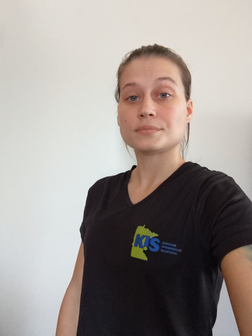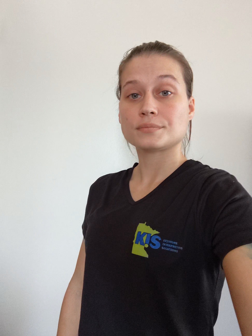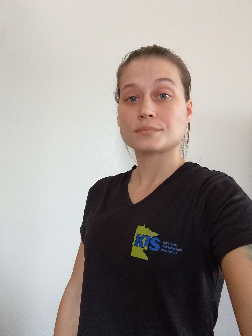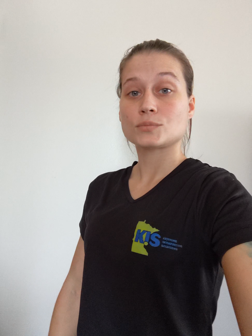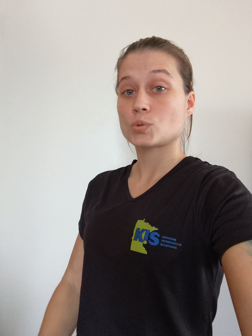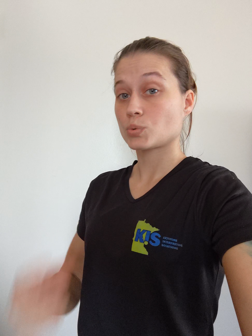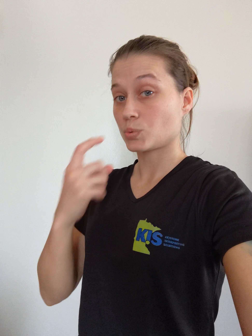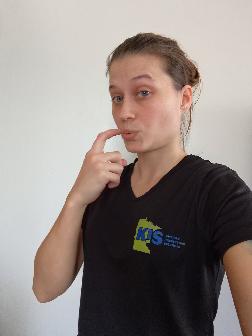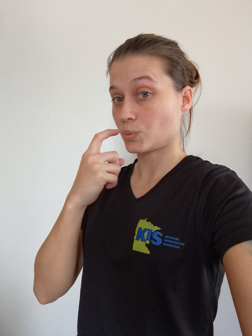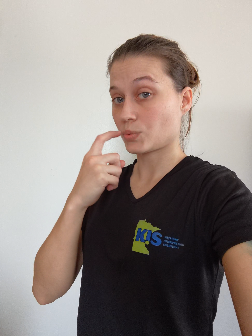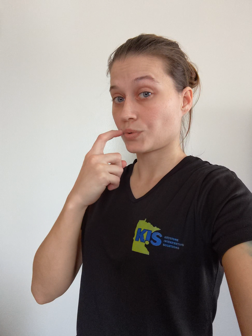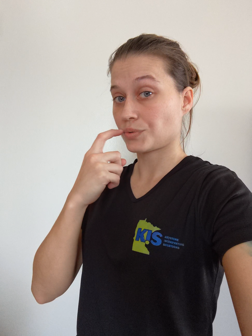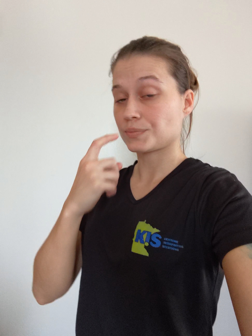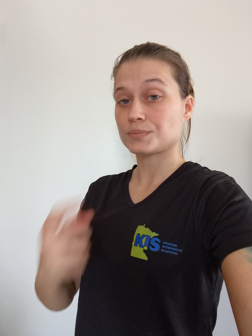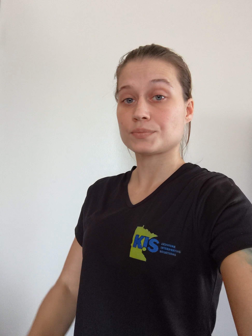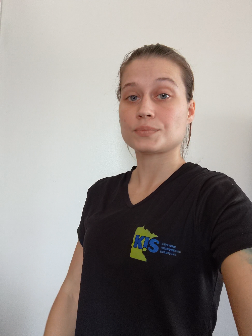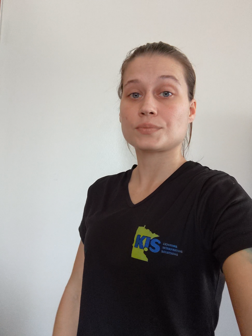tooth